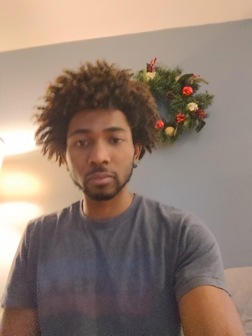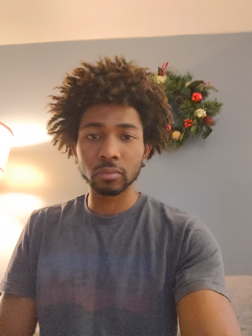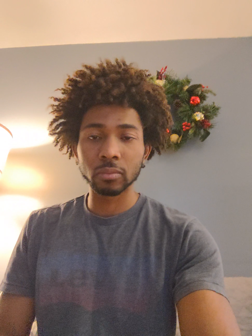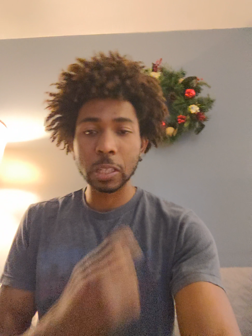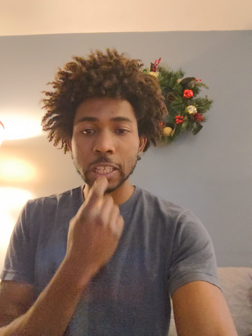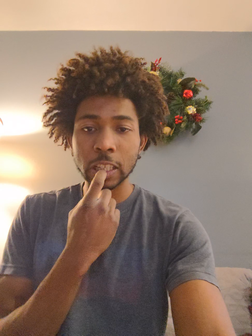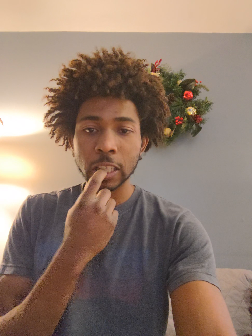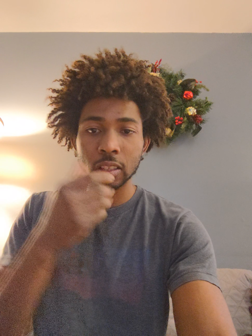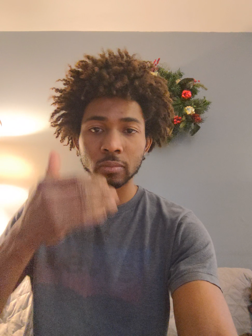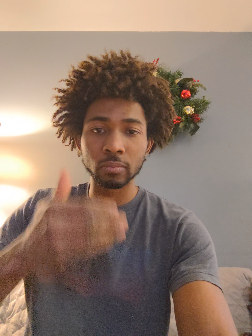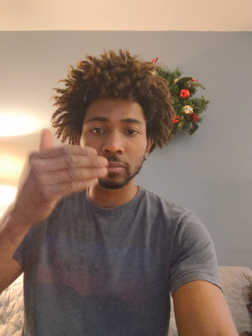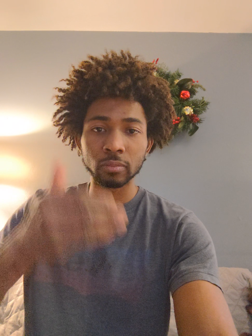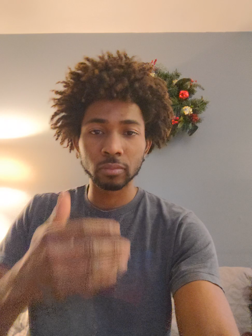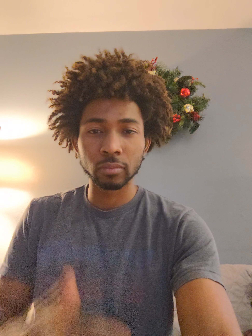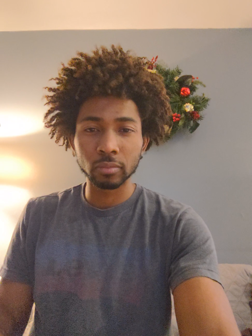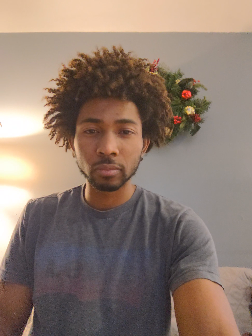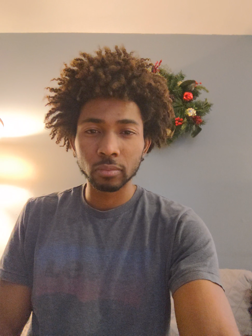window